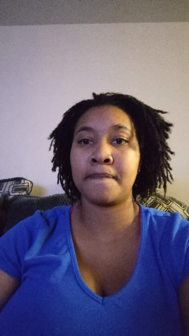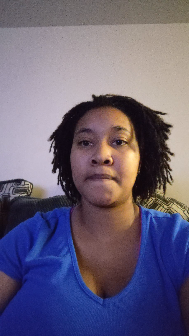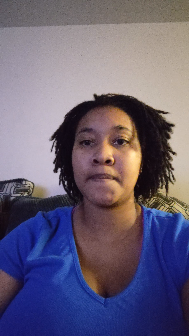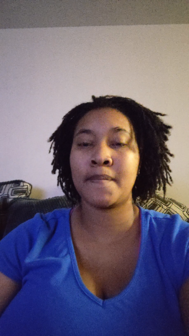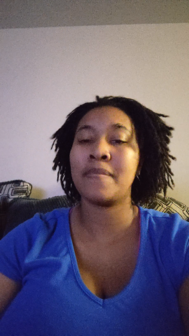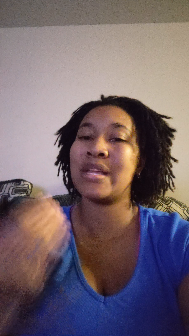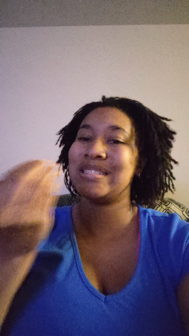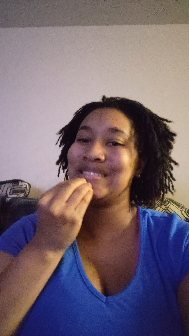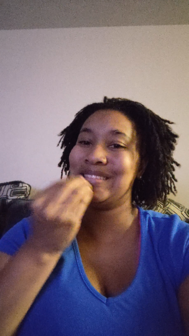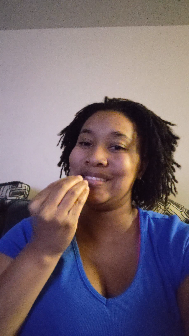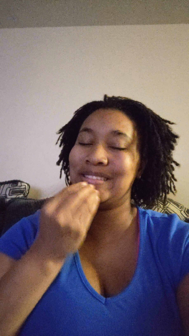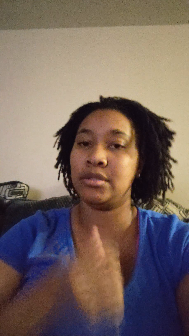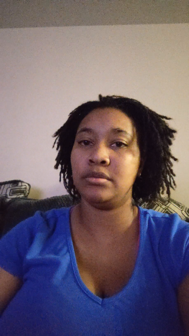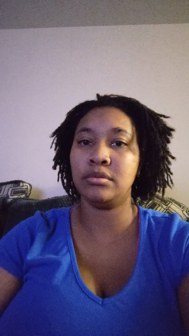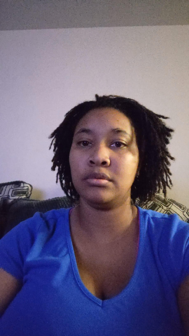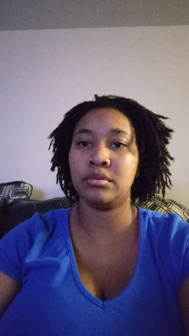eat